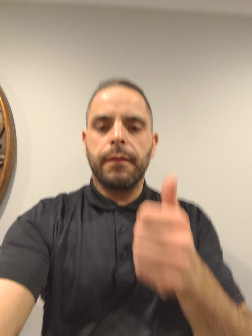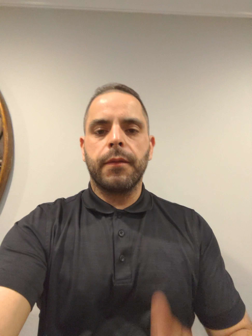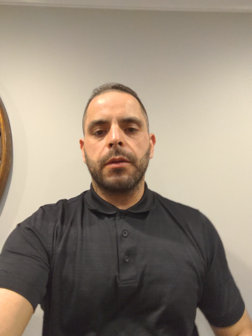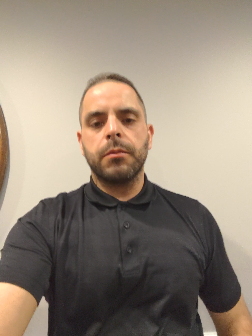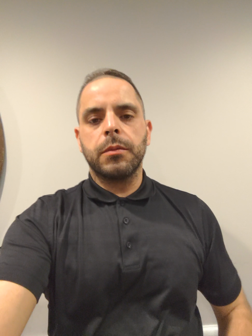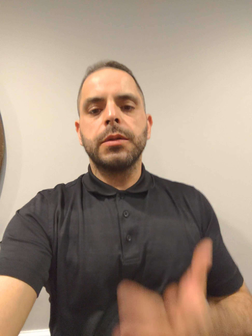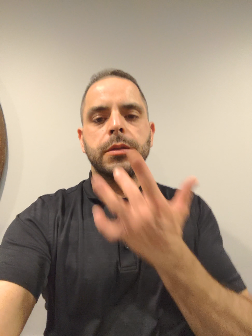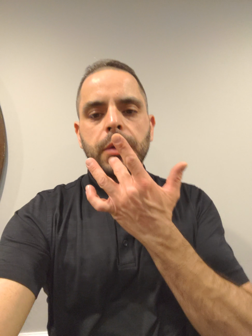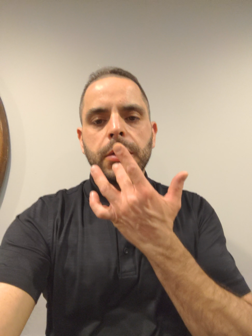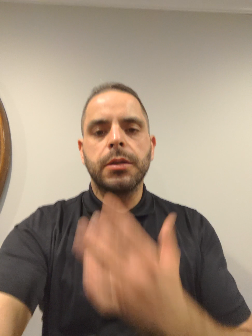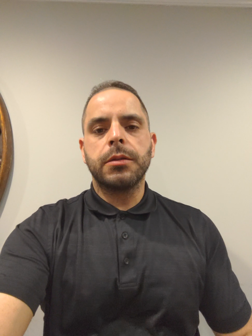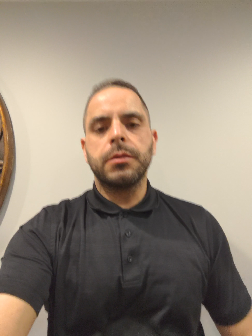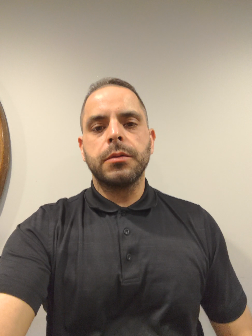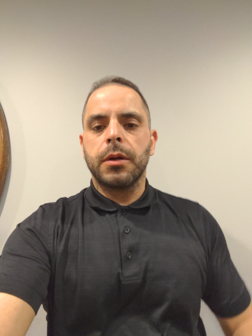taste